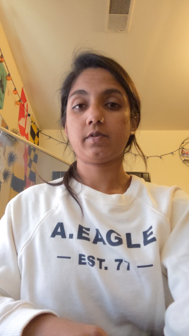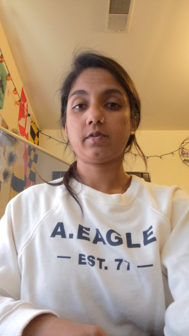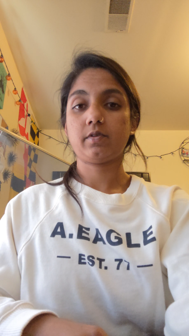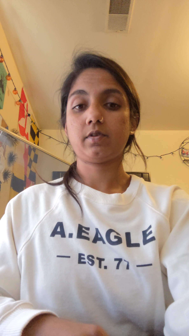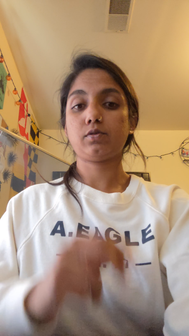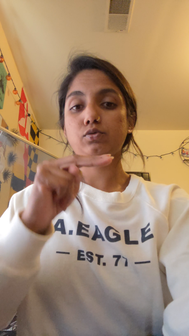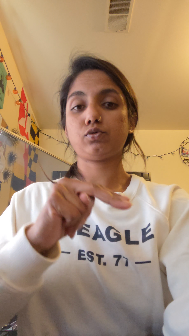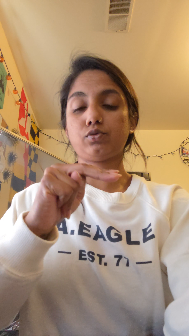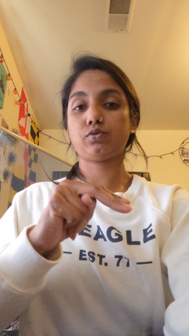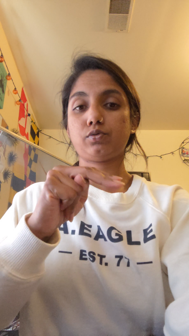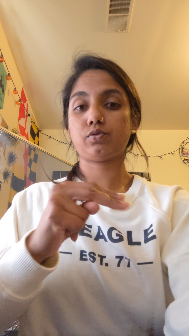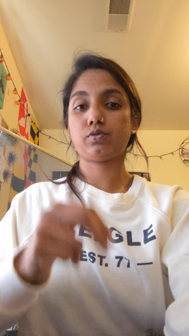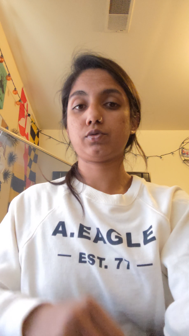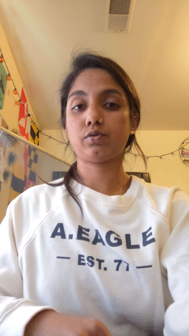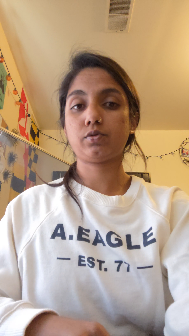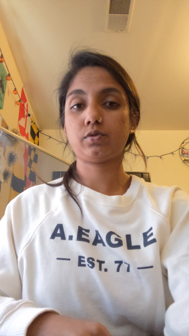nurse